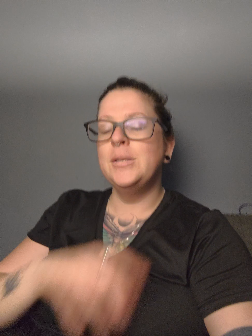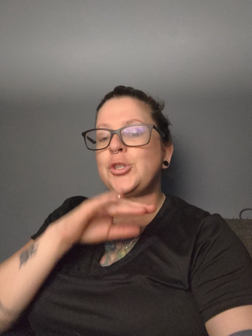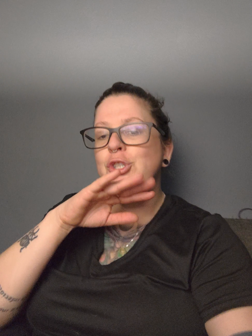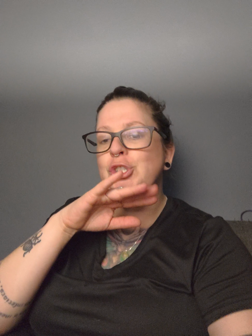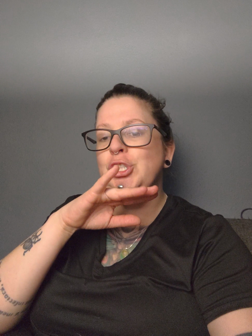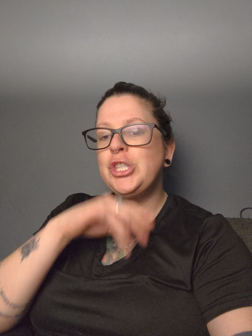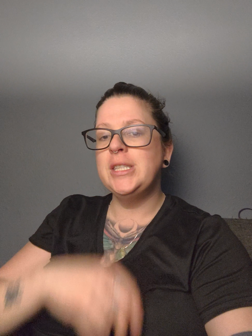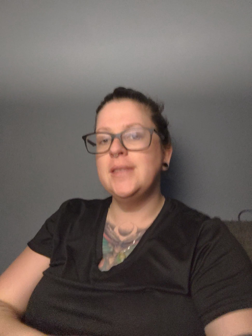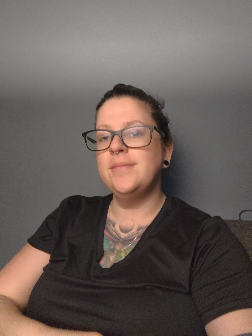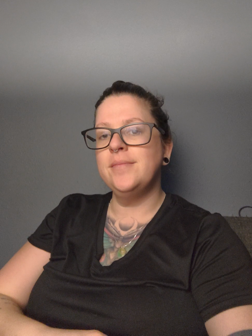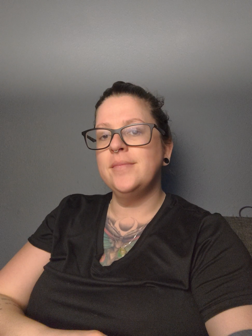dirty